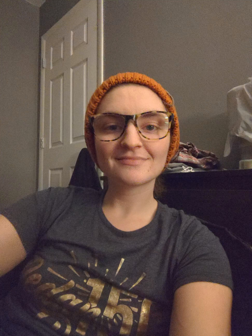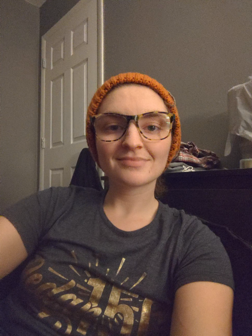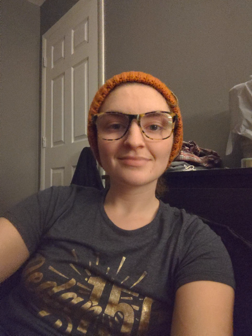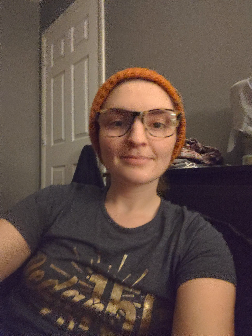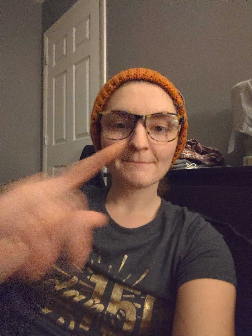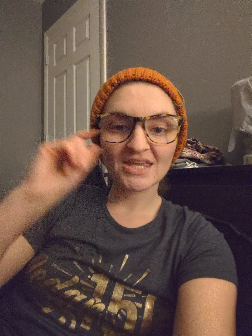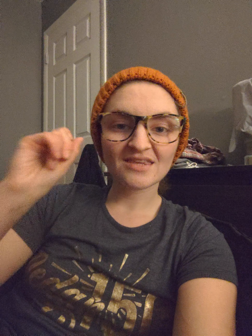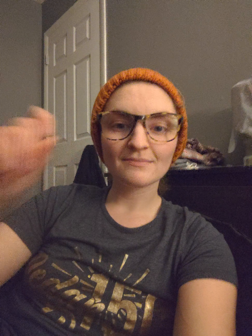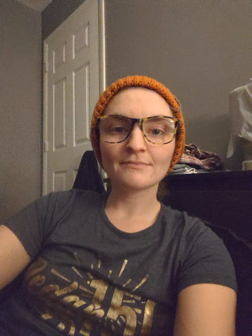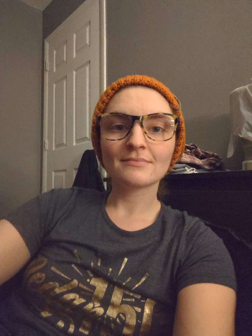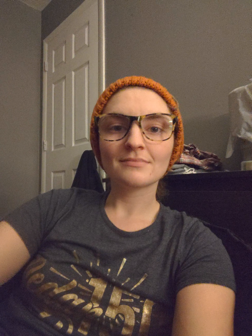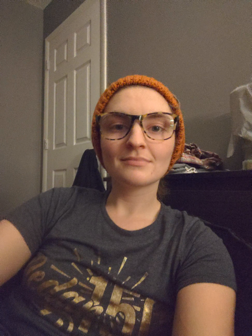because